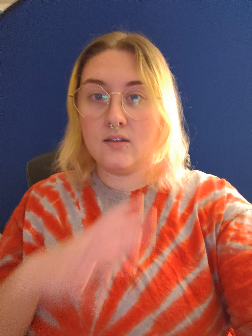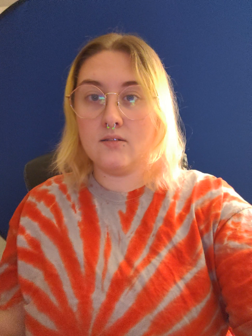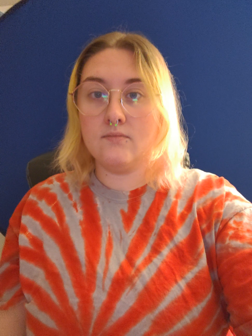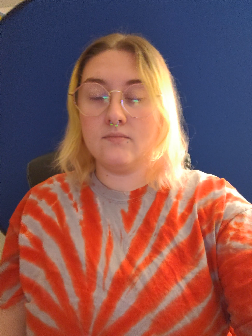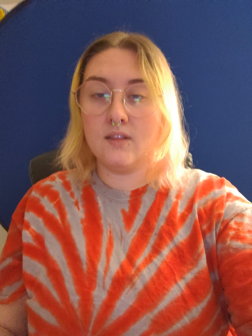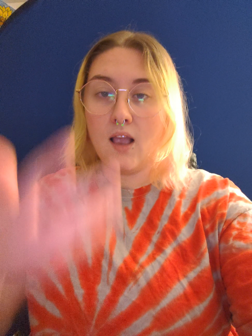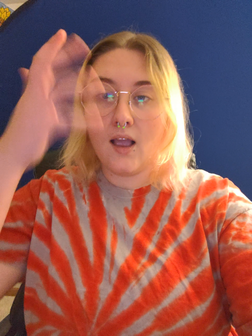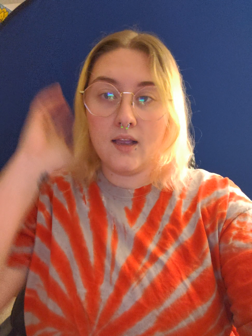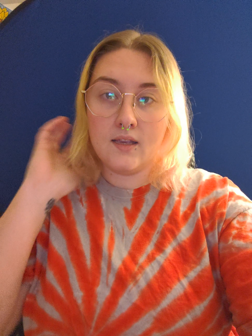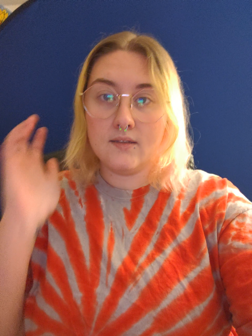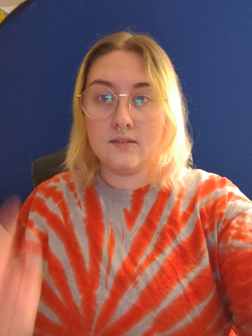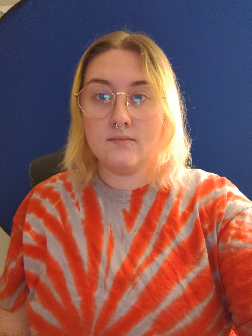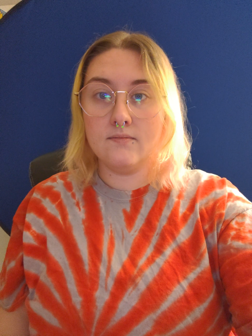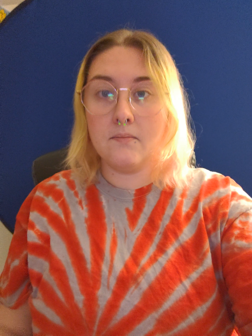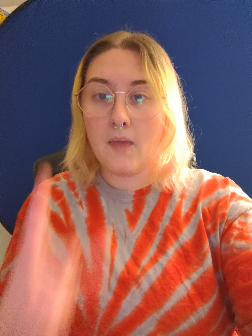lion